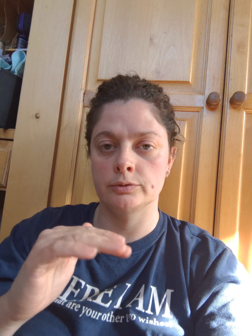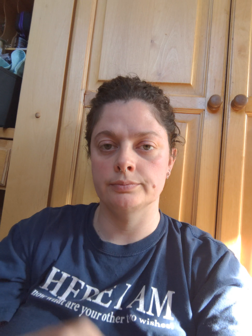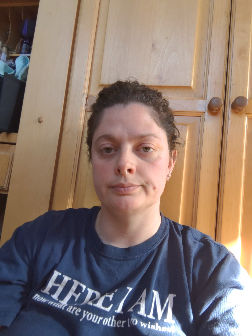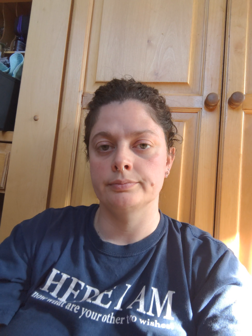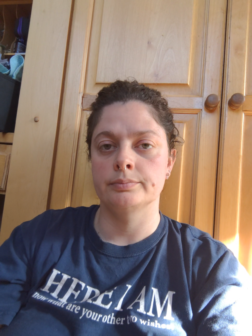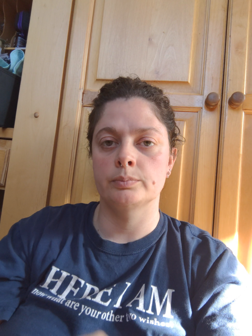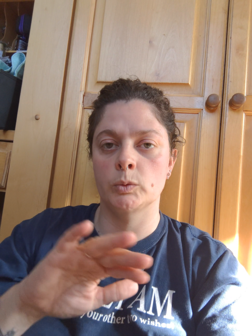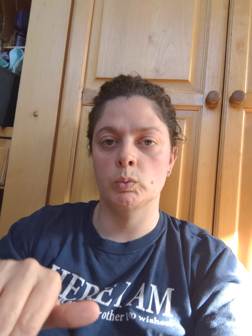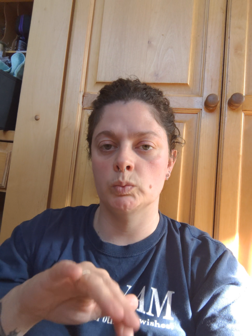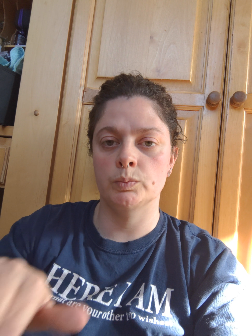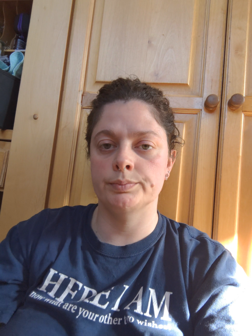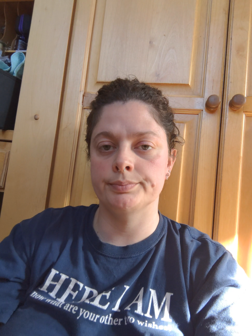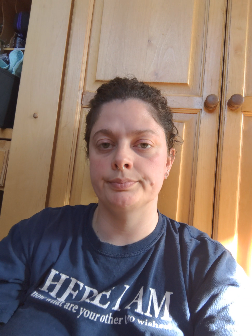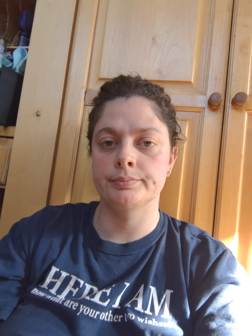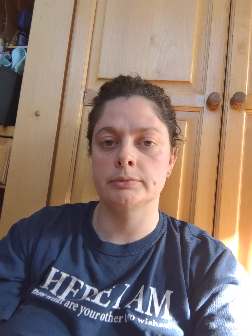pool